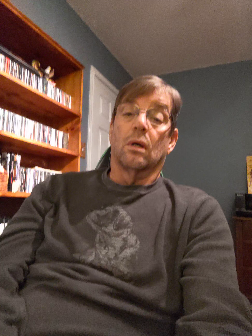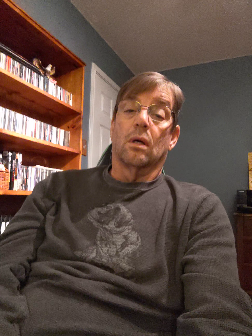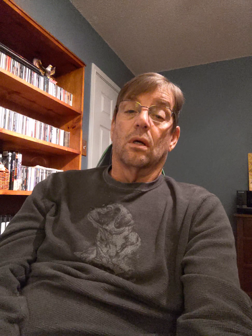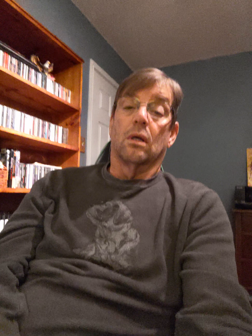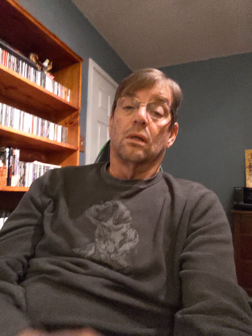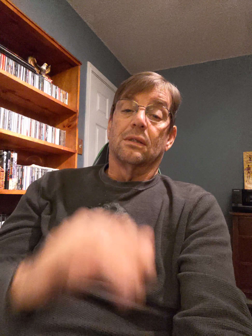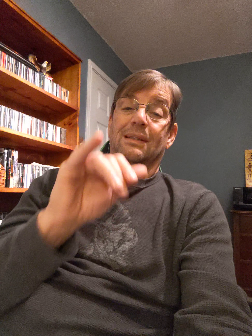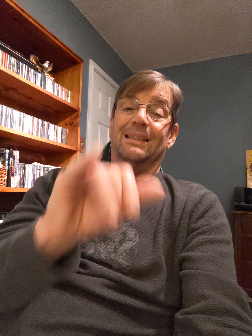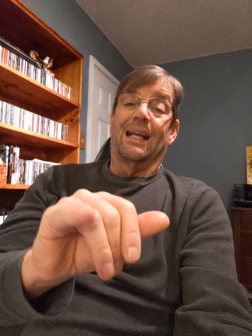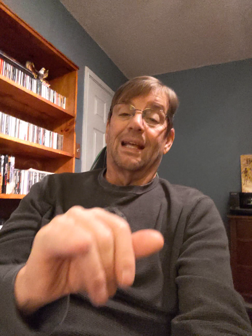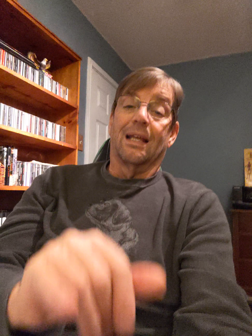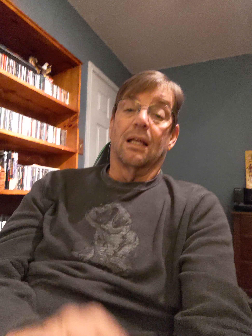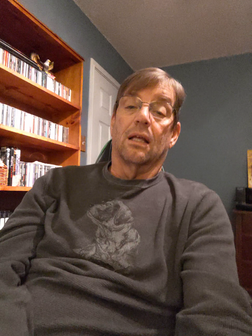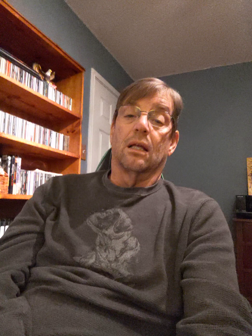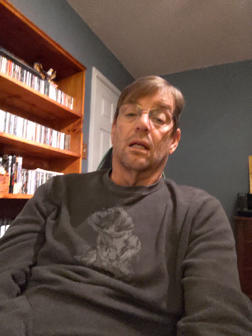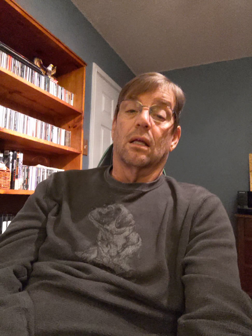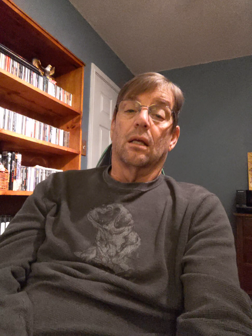stay